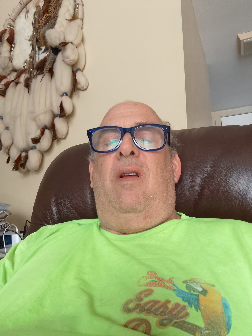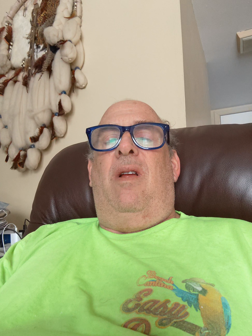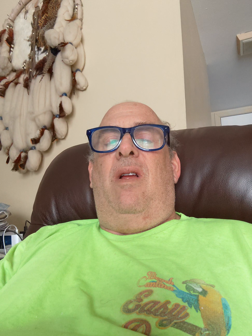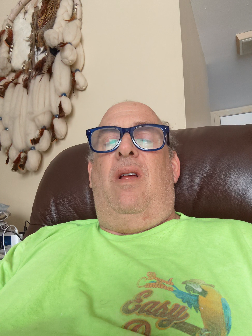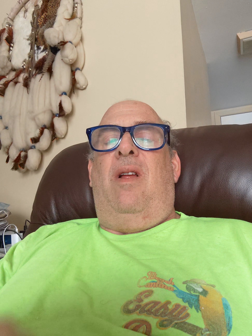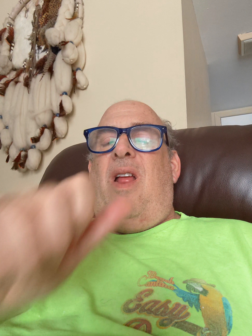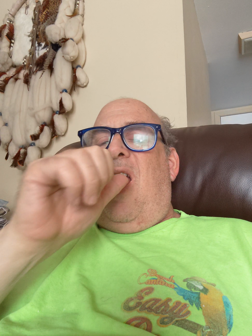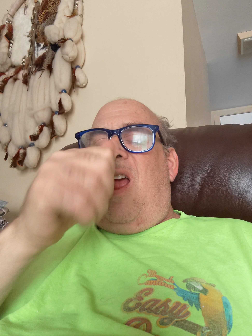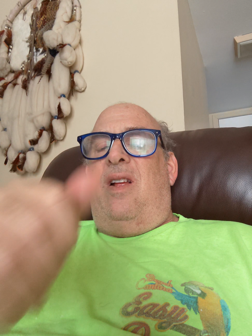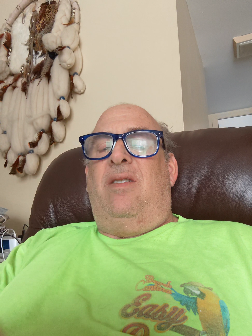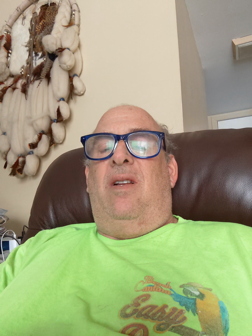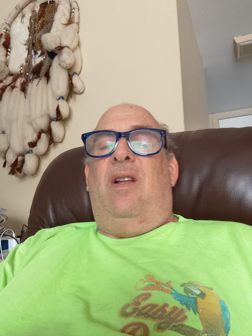nuts